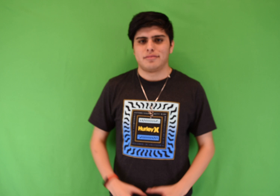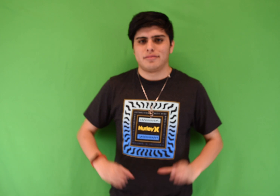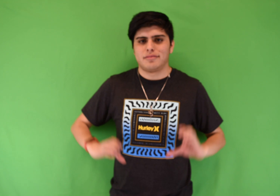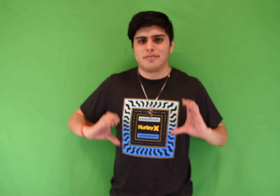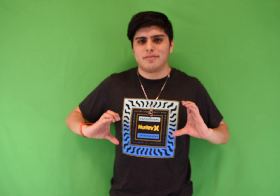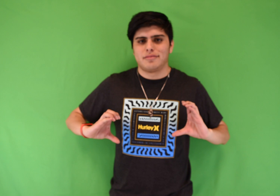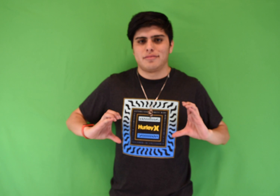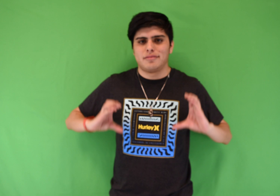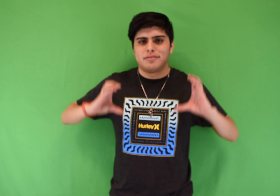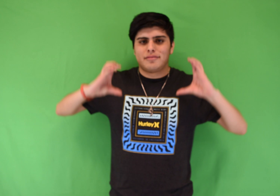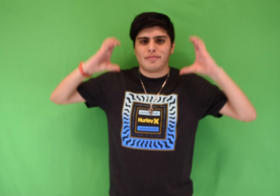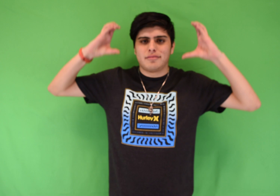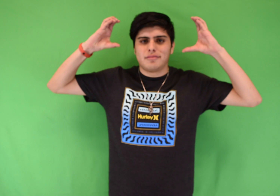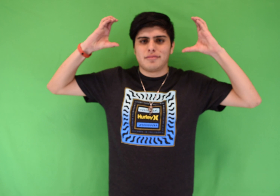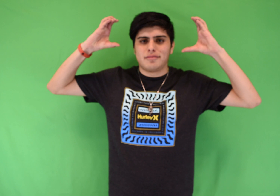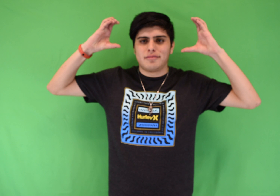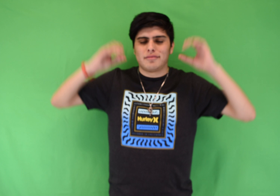edificio